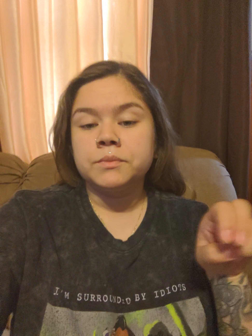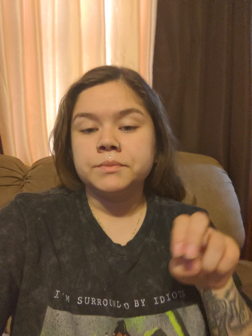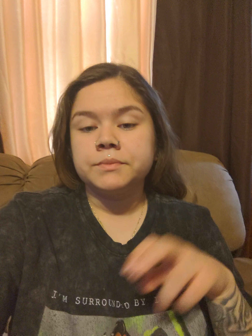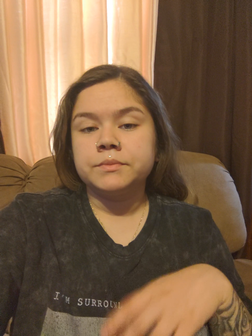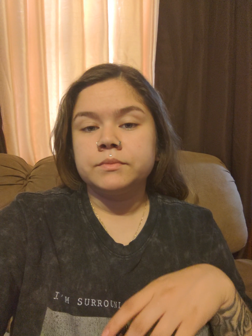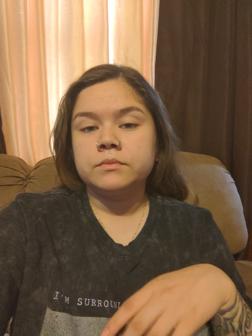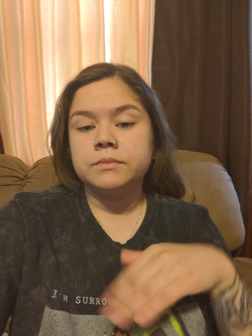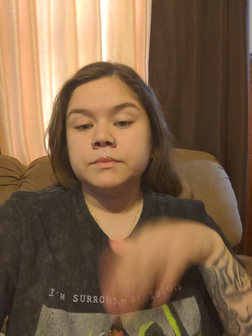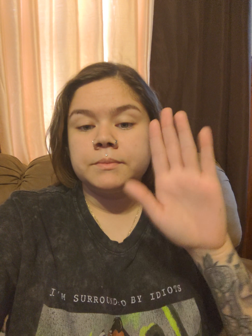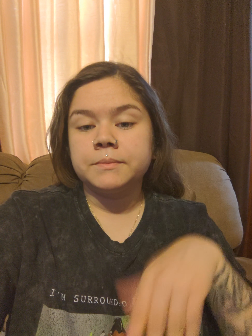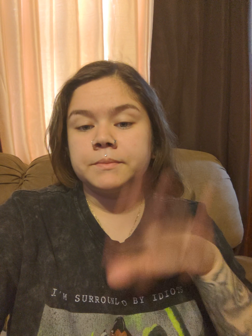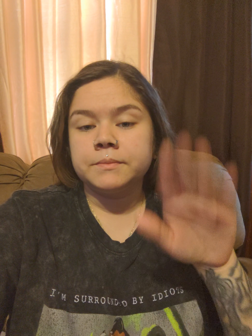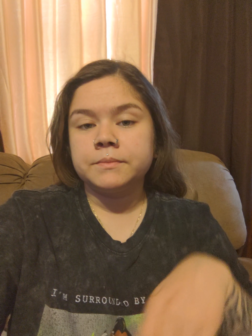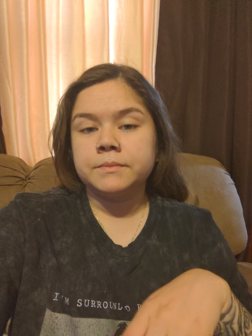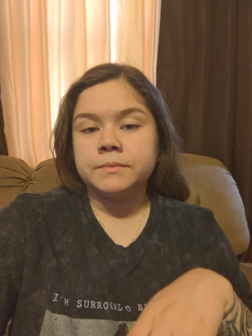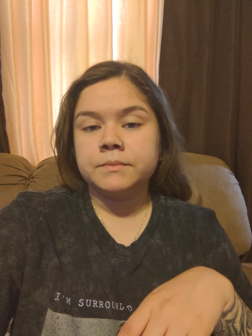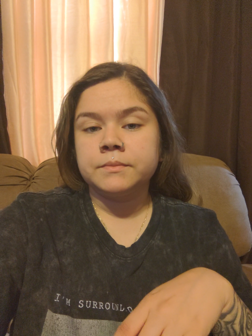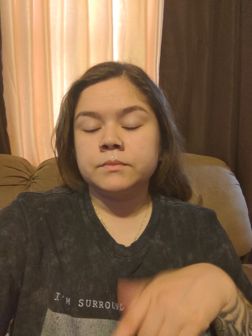paint